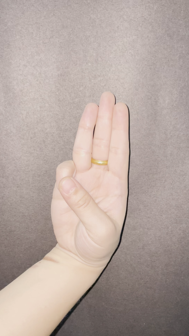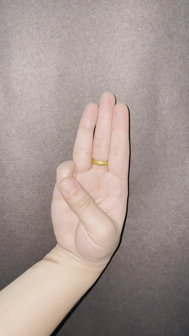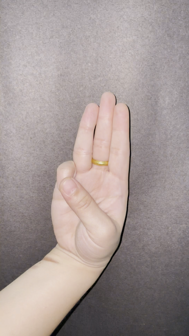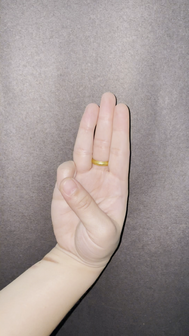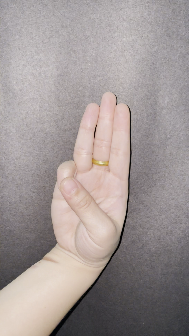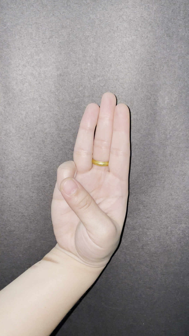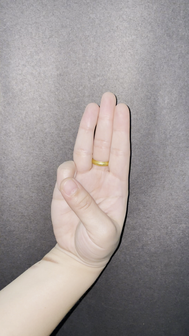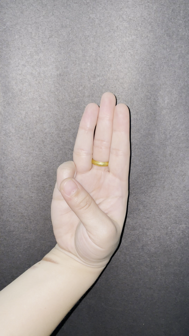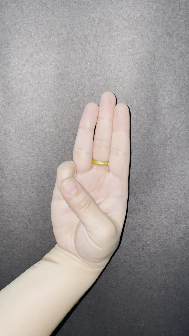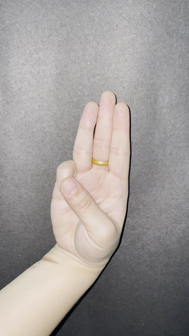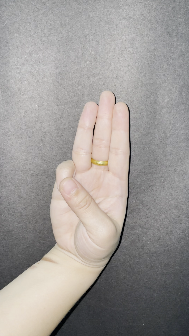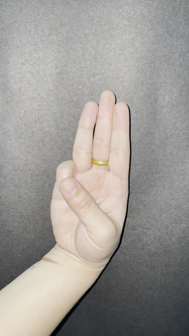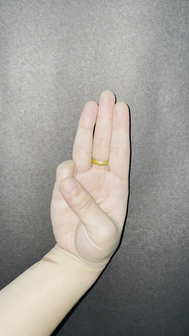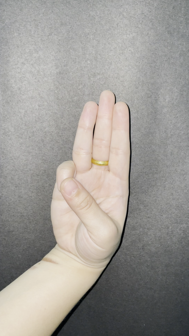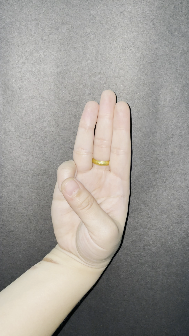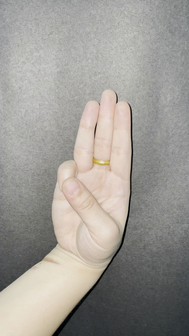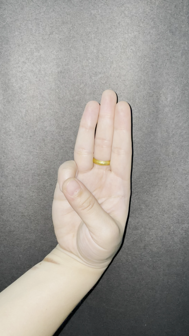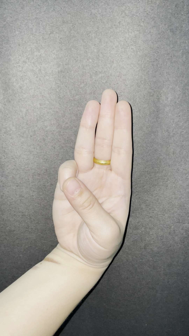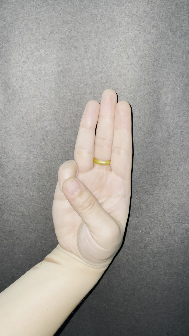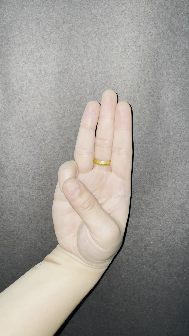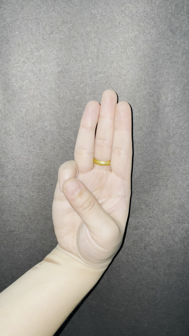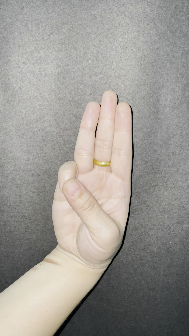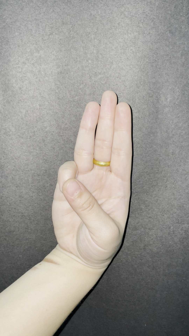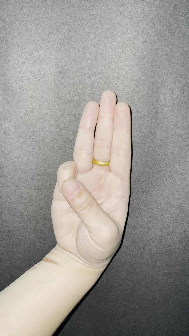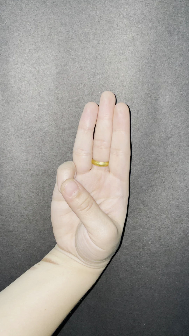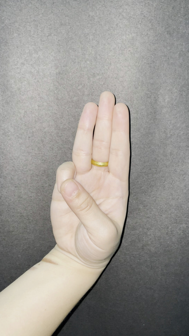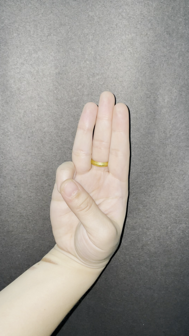म